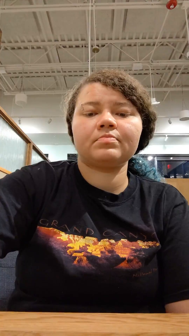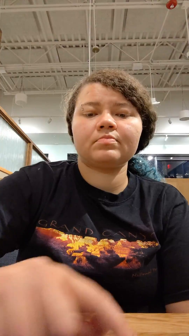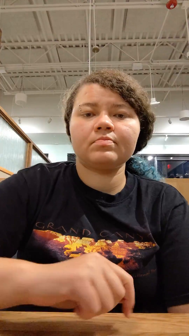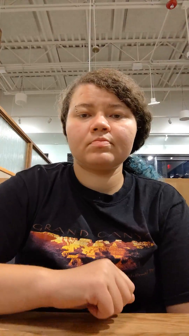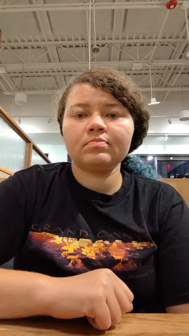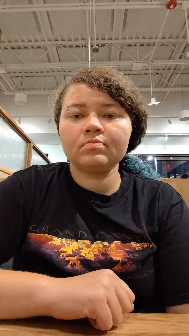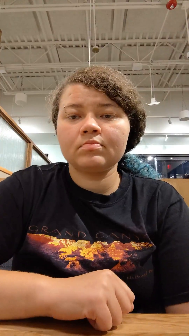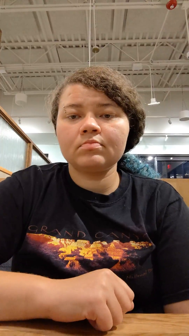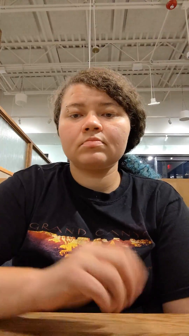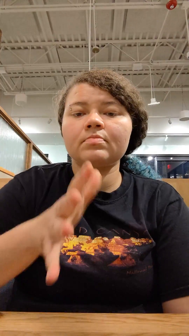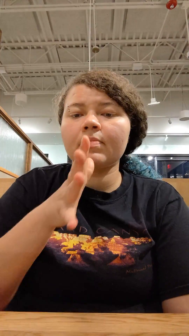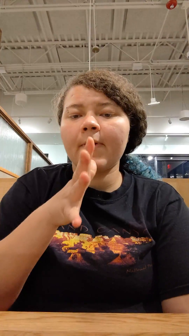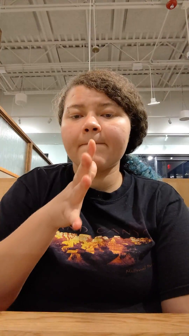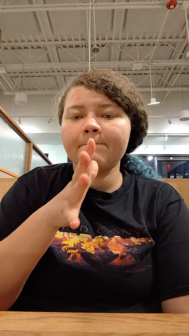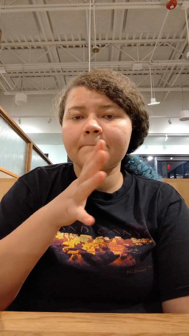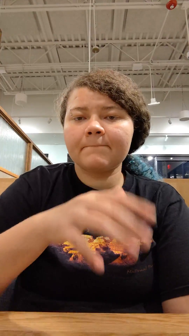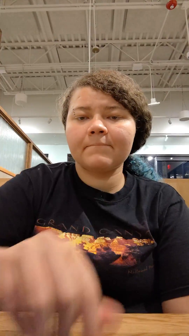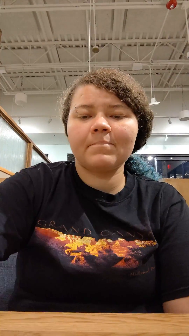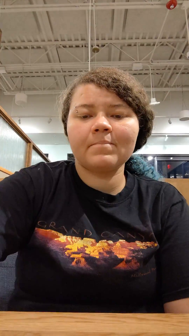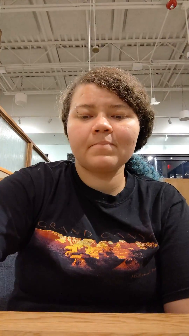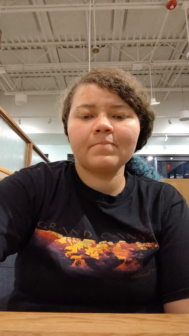mommy